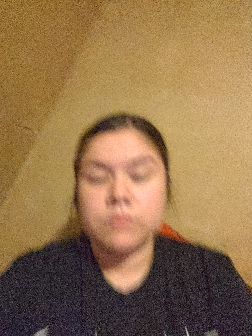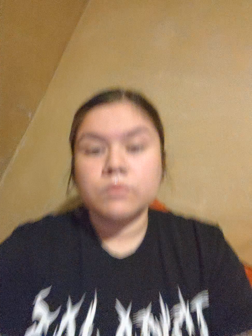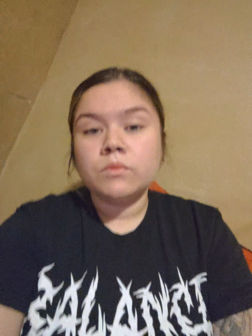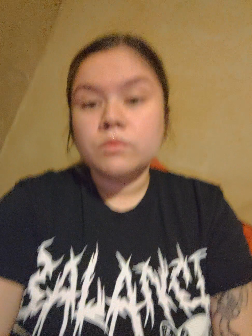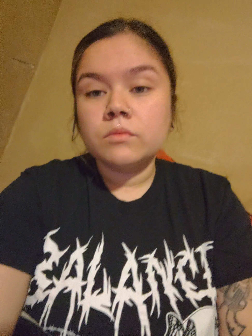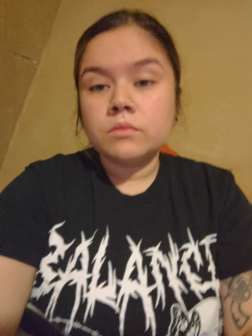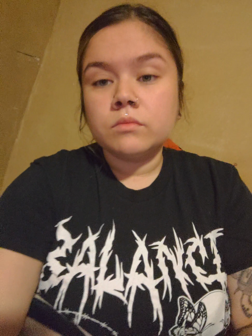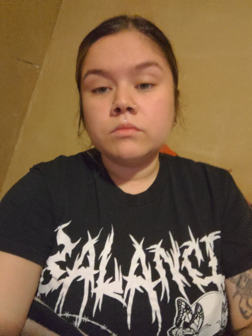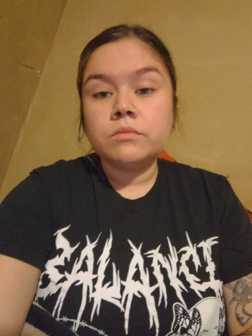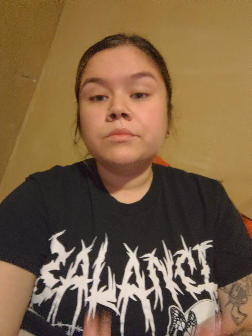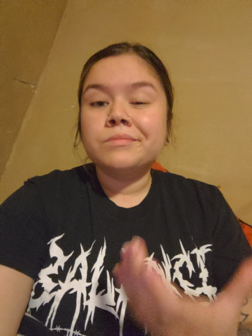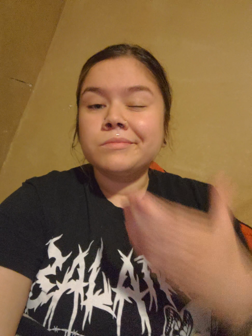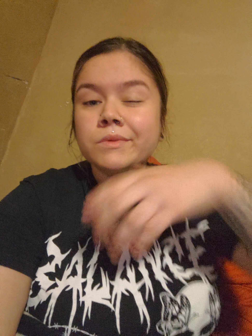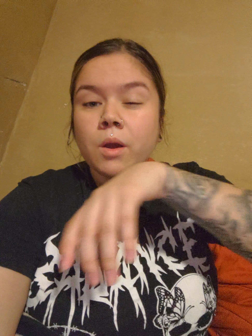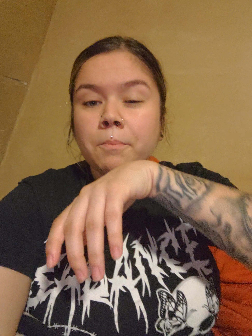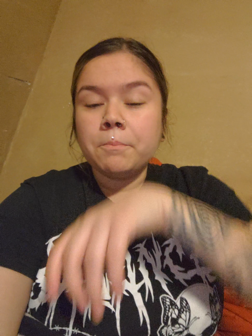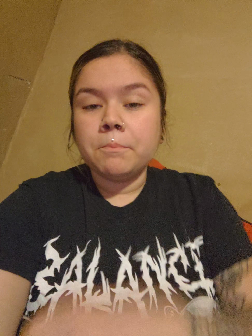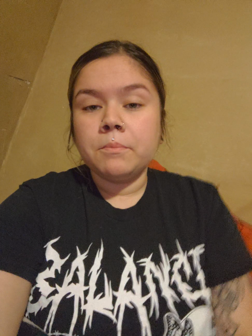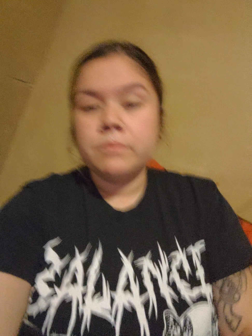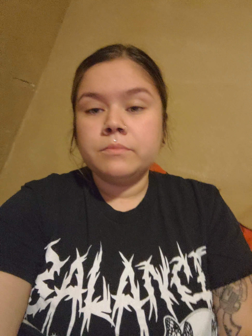dump